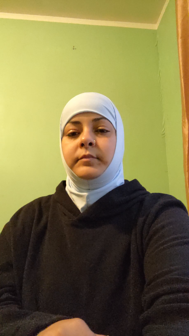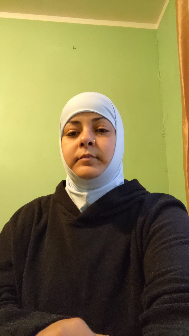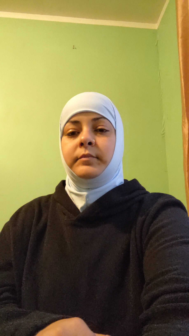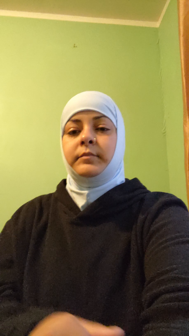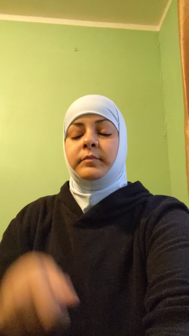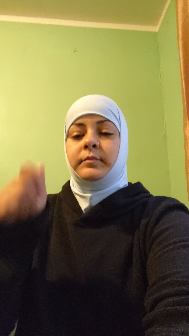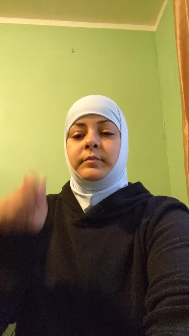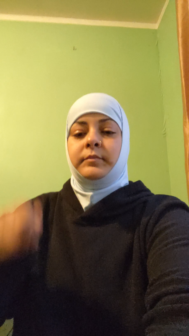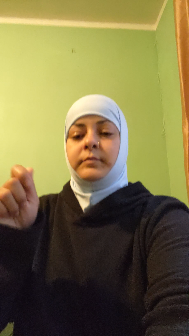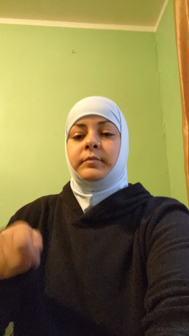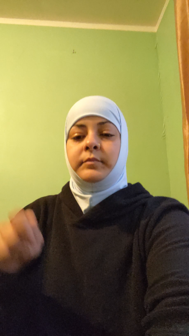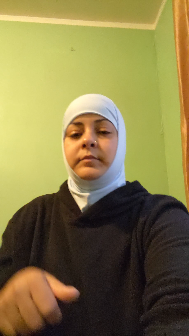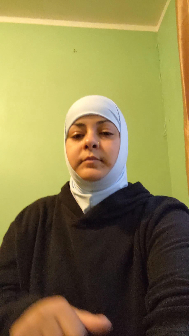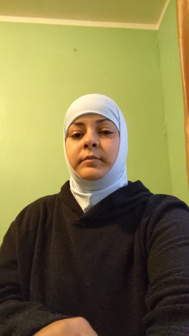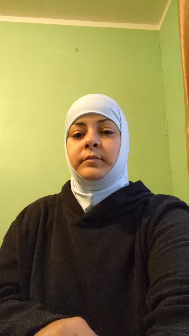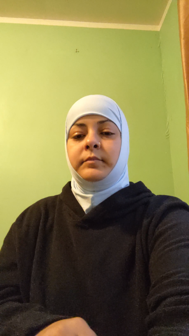cart